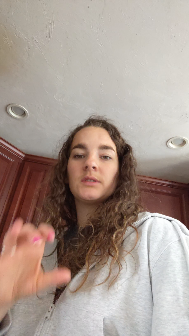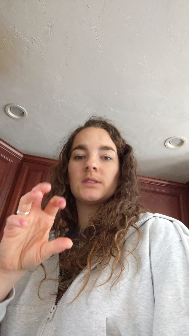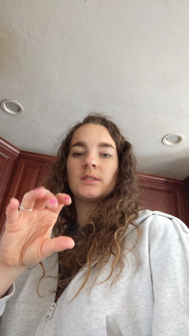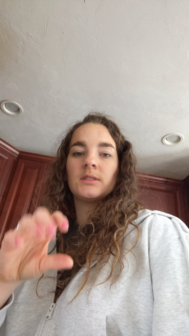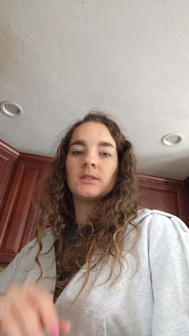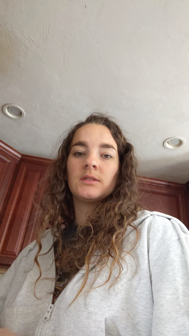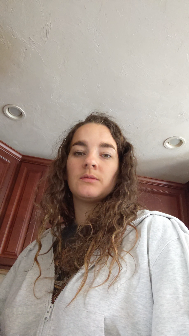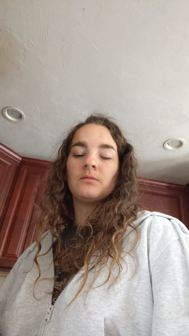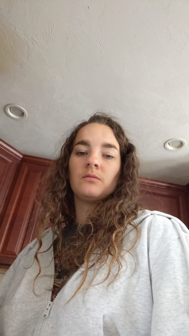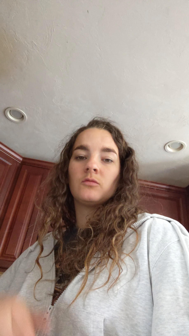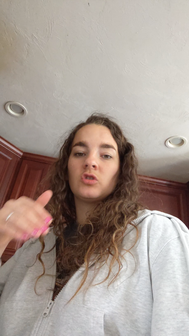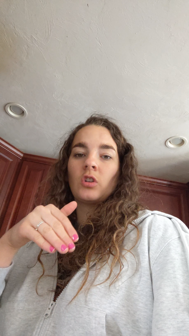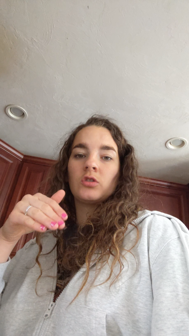doctor